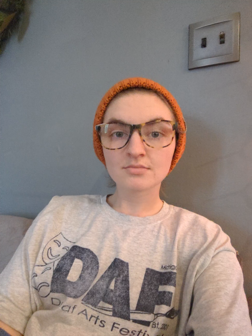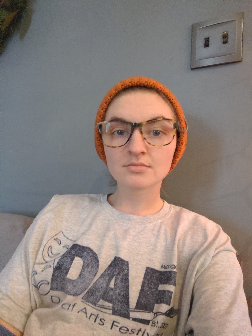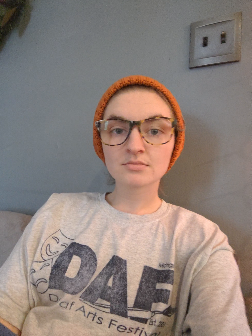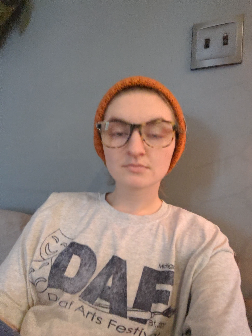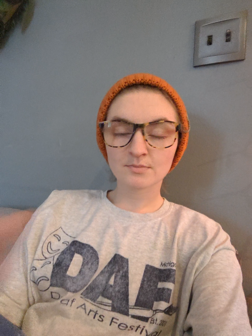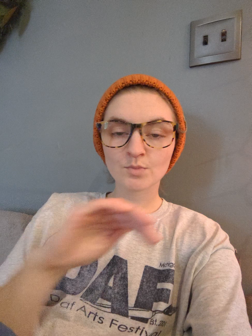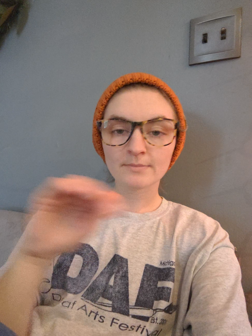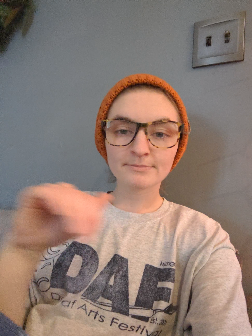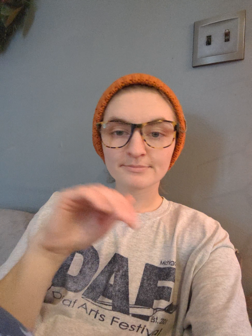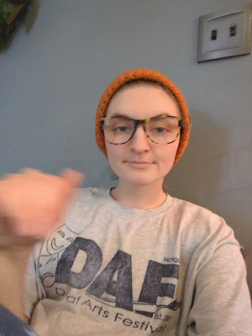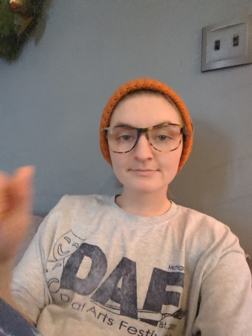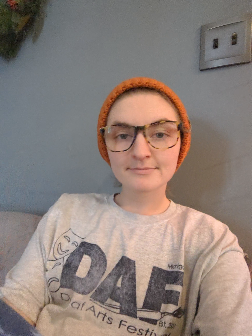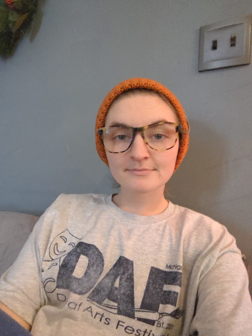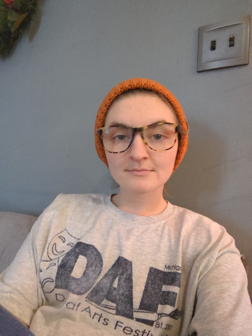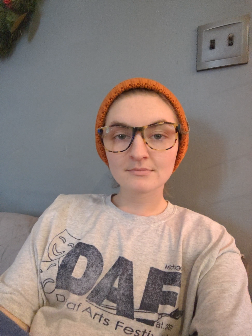pool